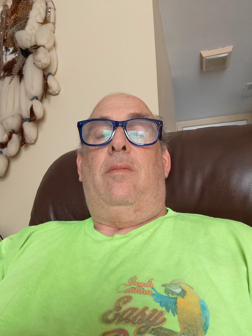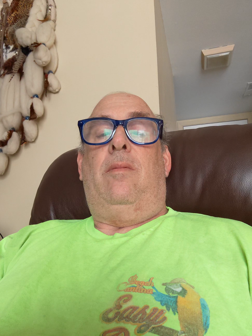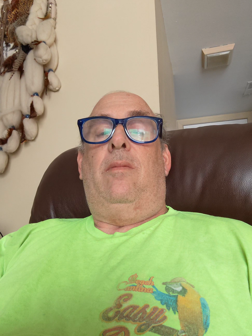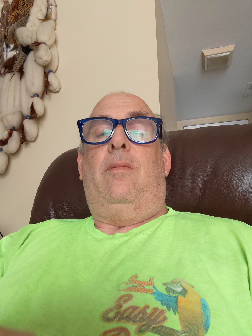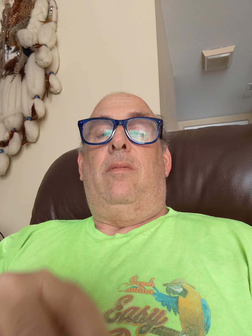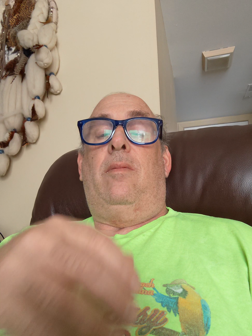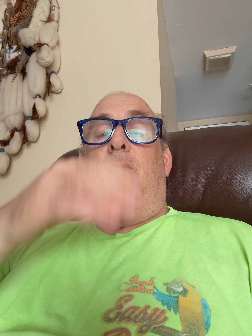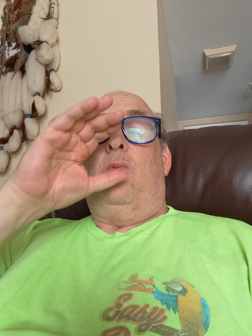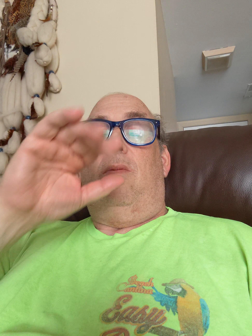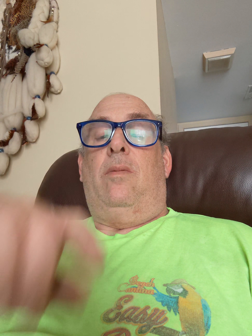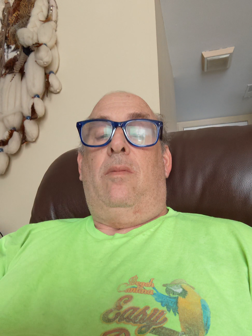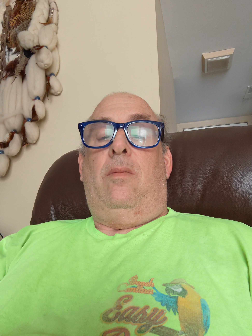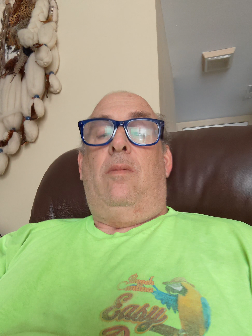drink